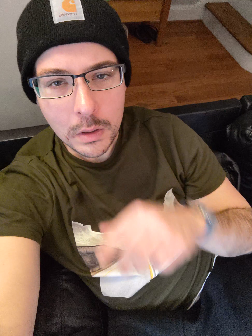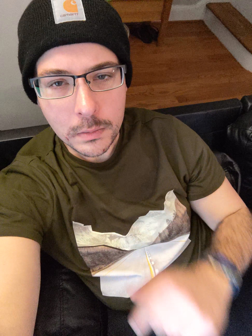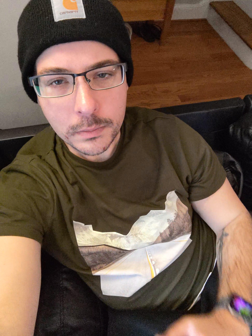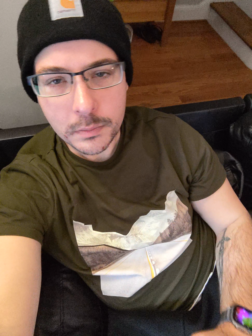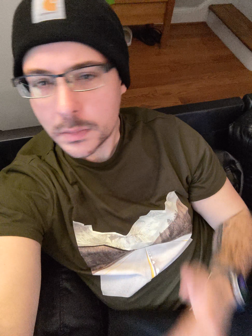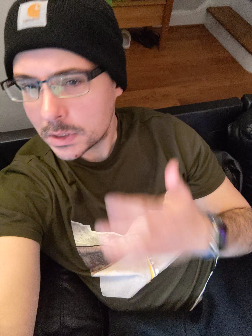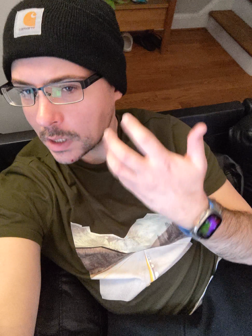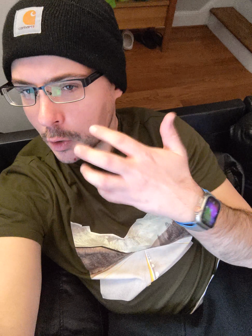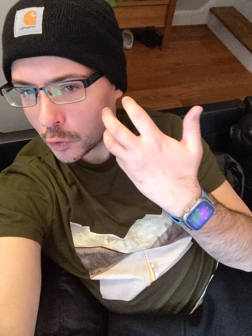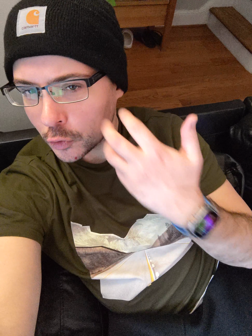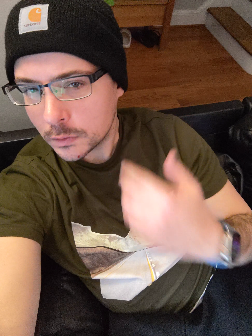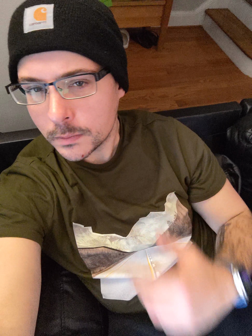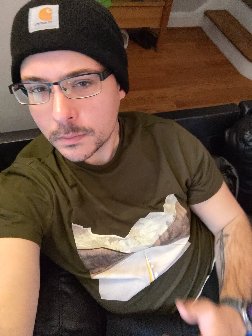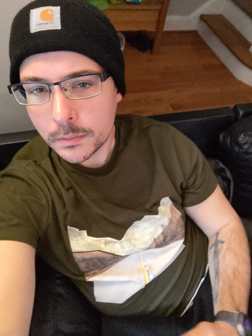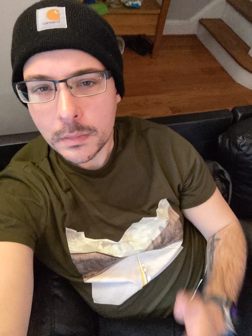tiger